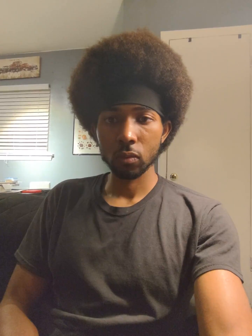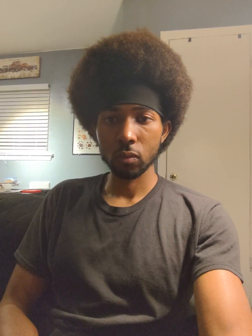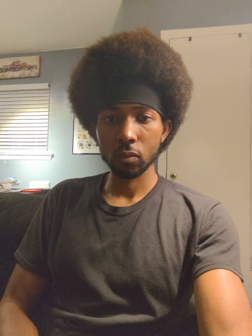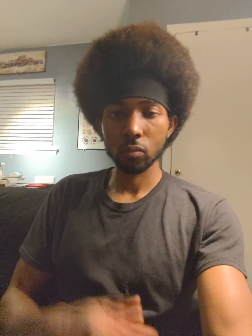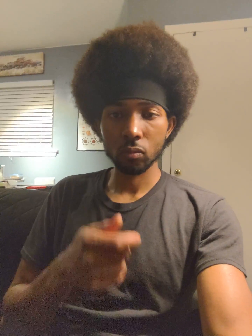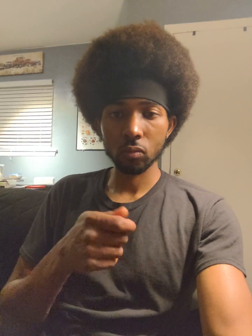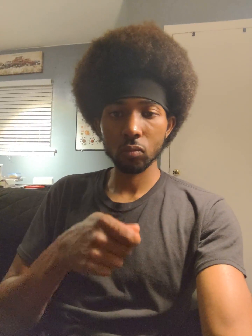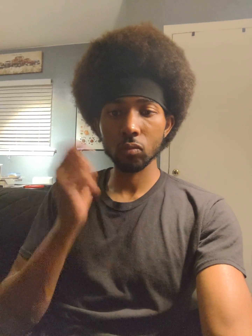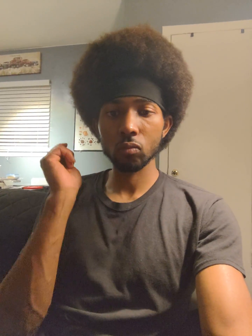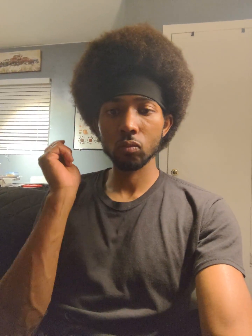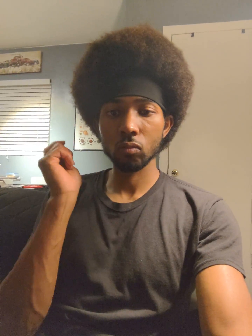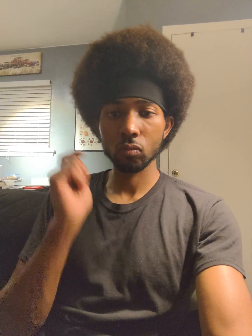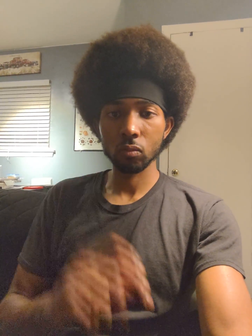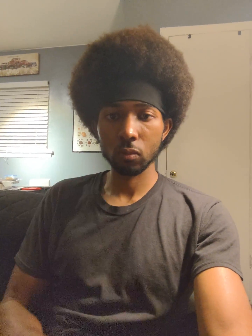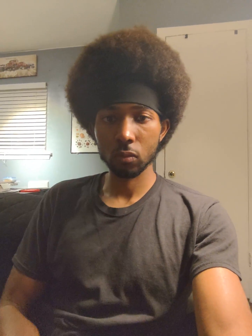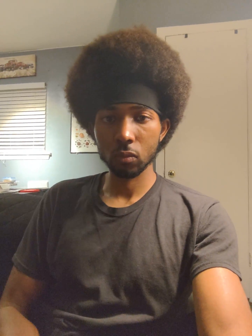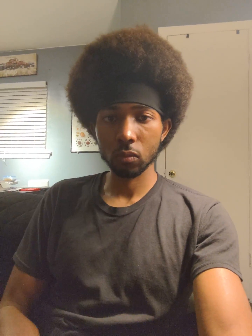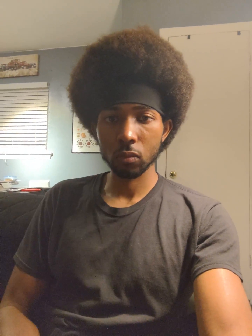rip